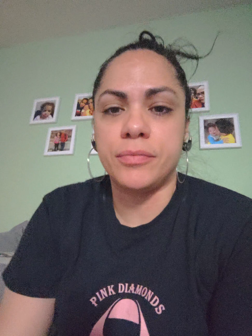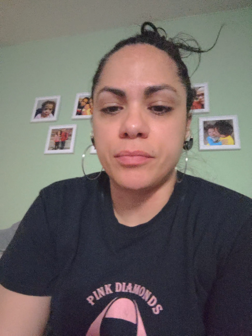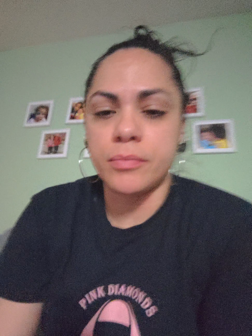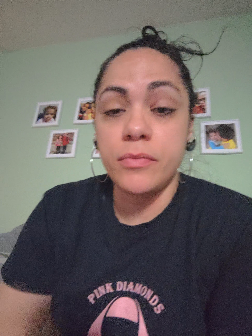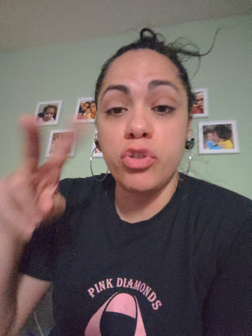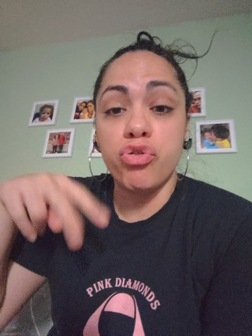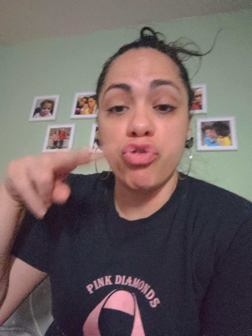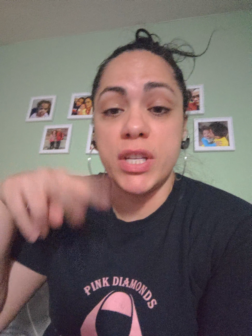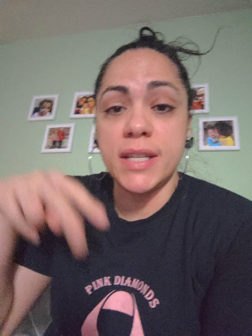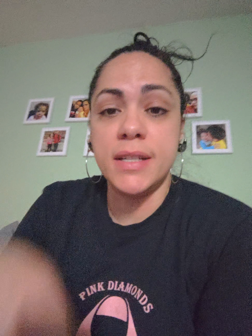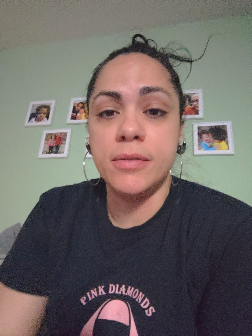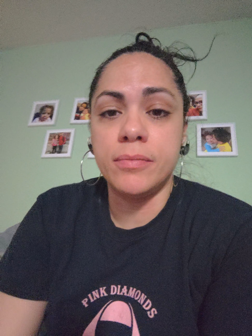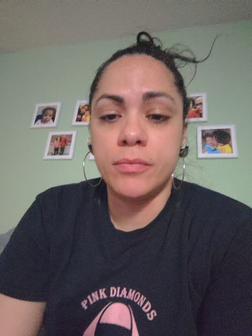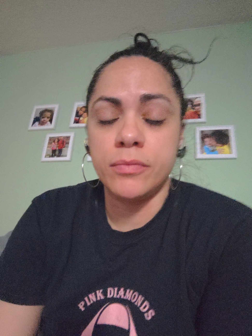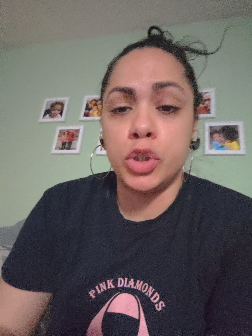read